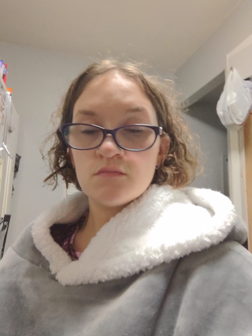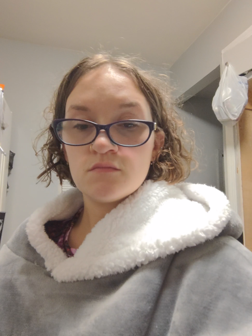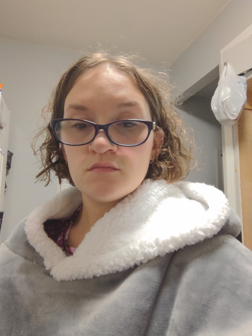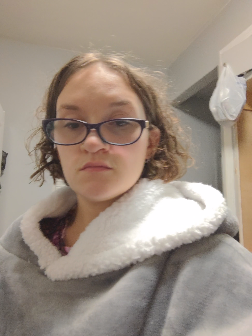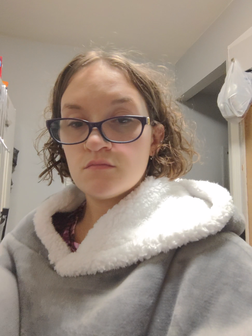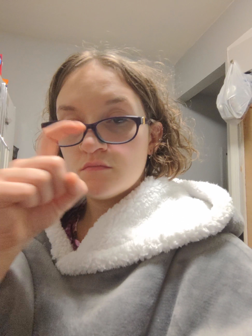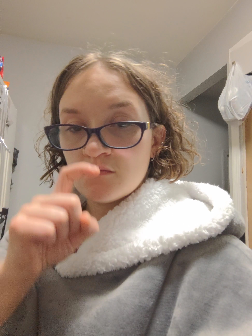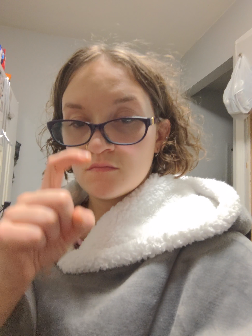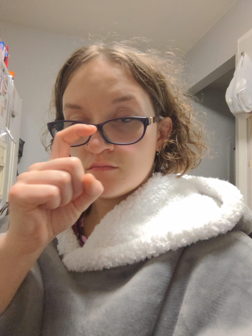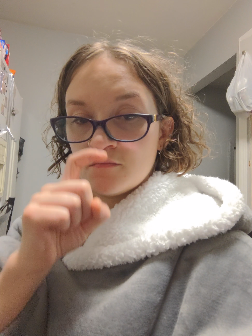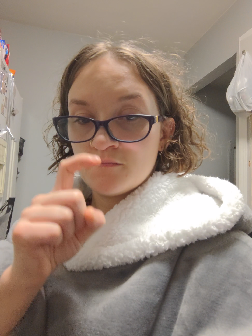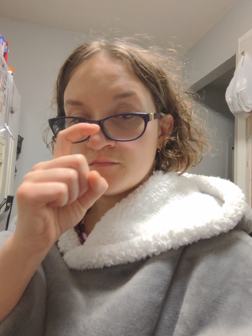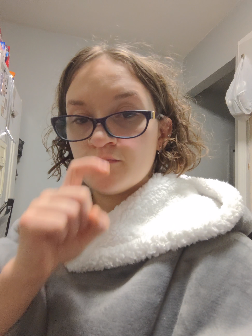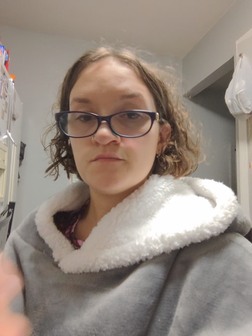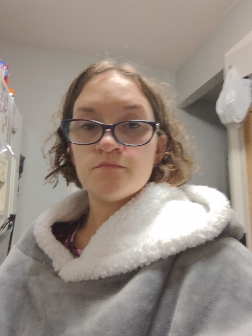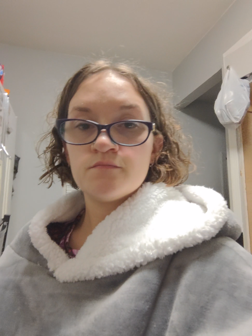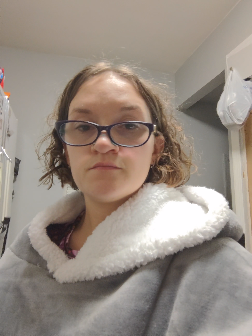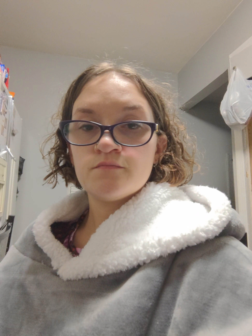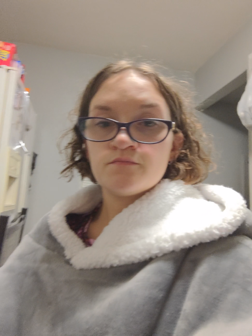doll